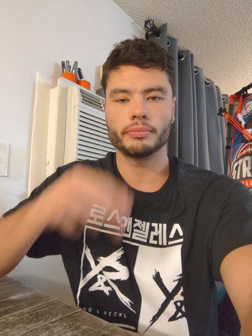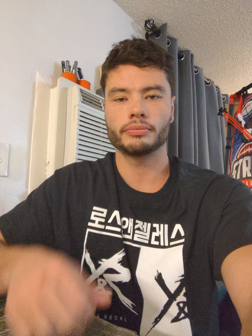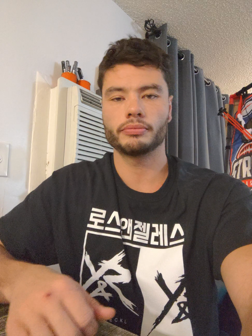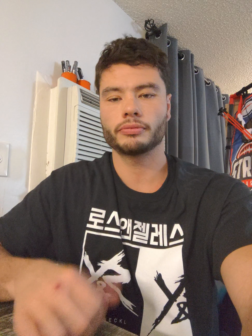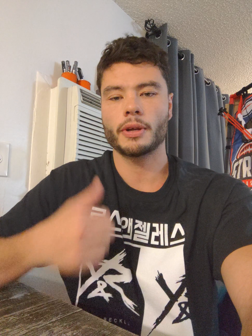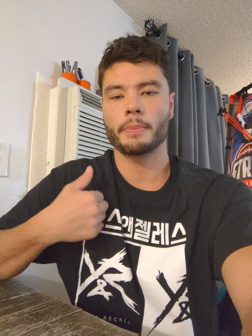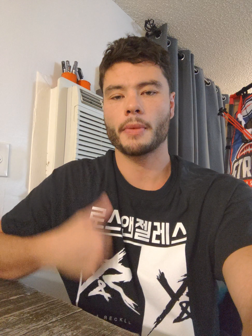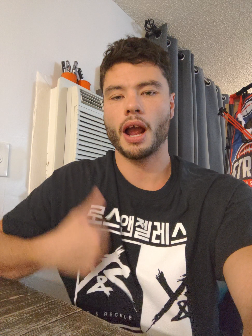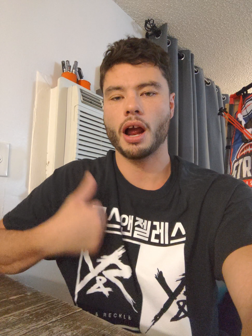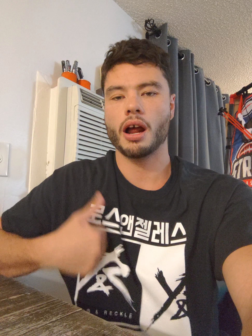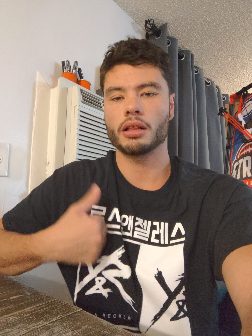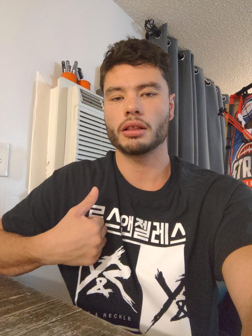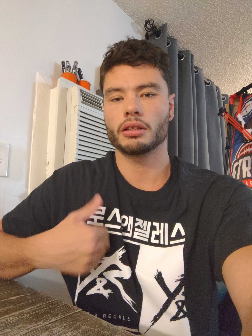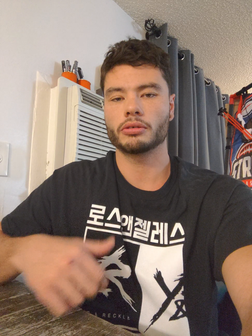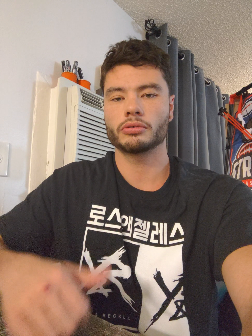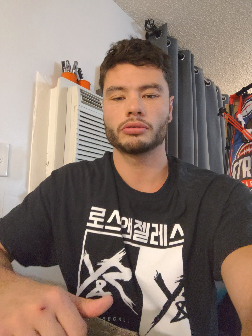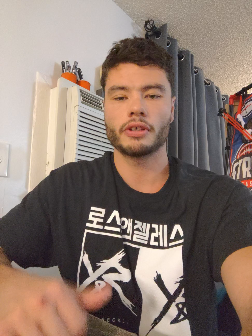bath